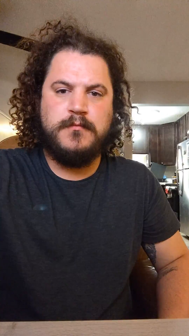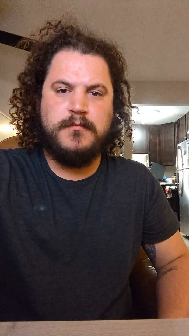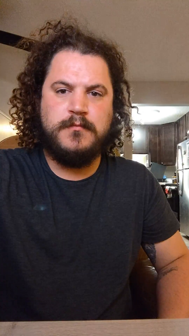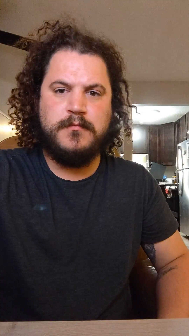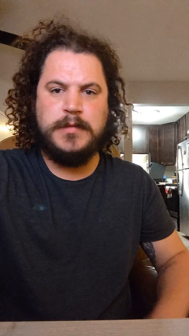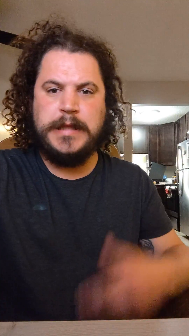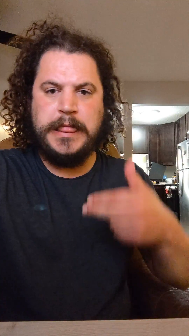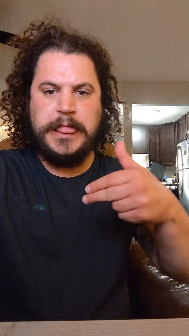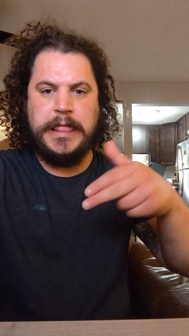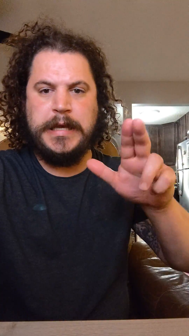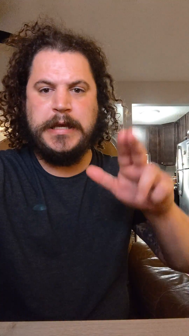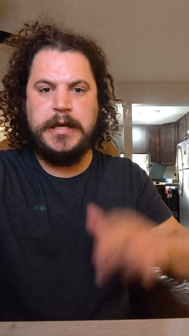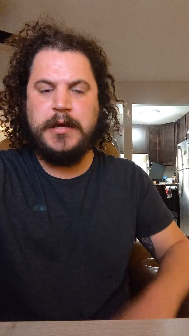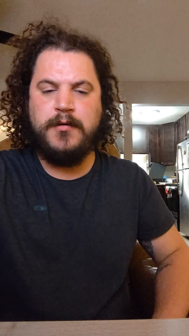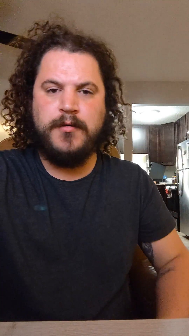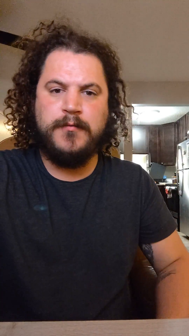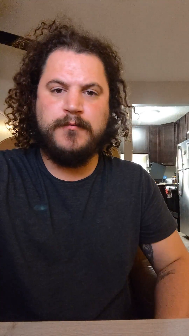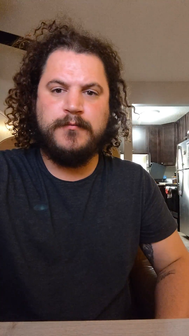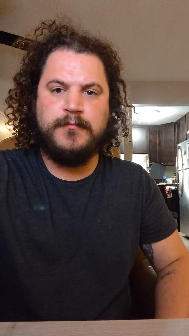lick